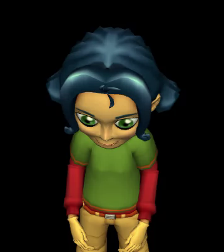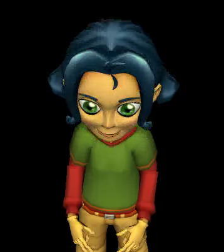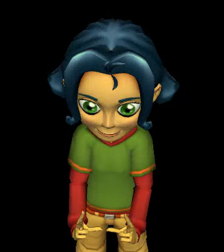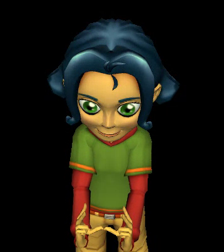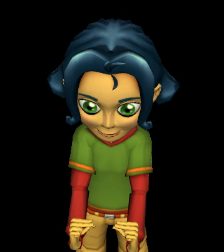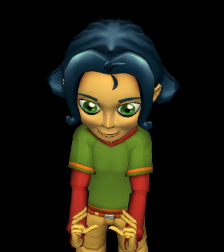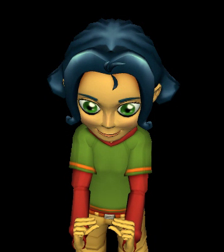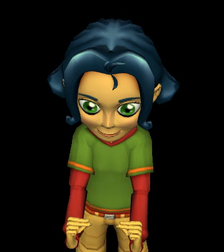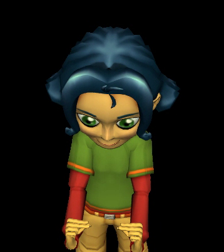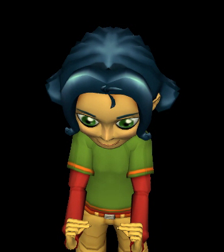يصف